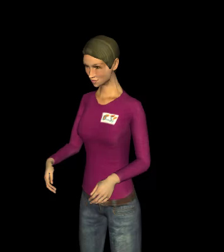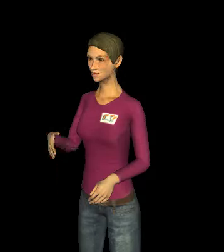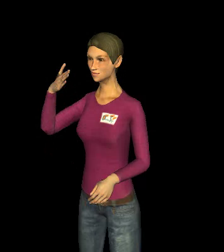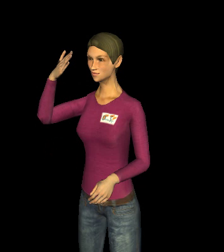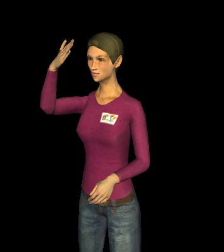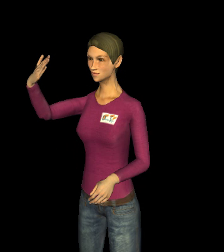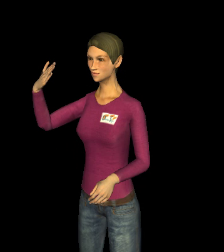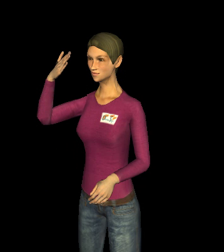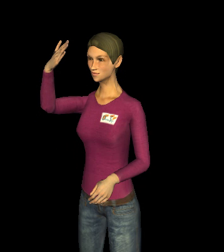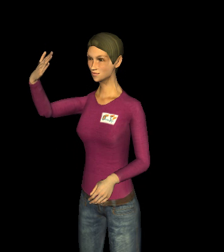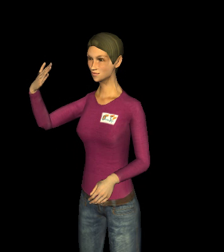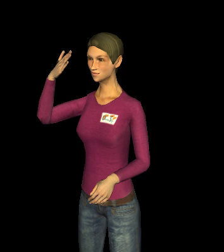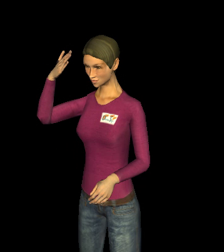حيوان